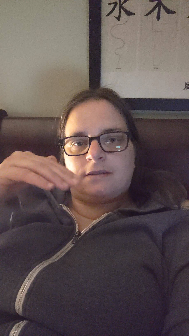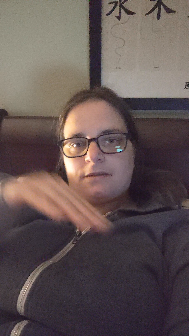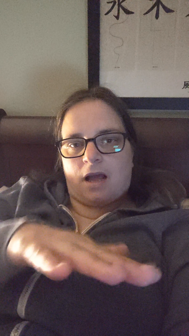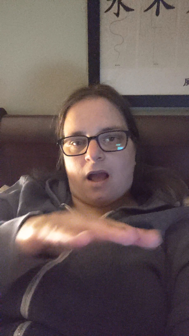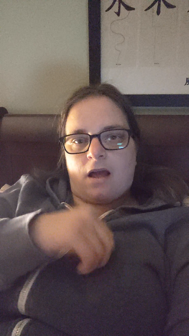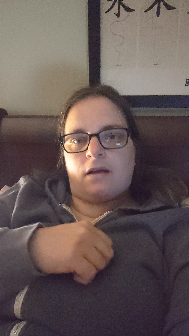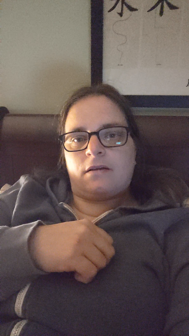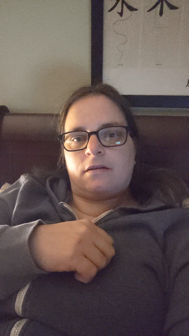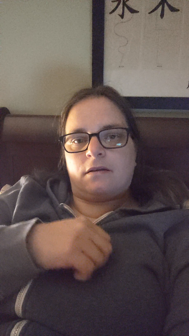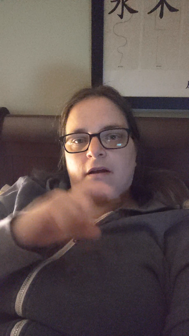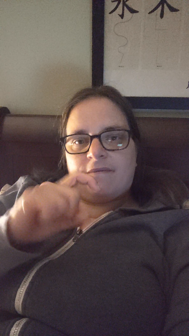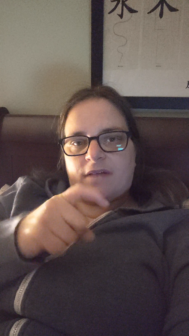friend